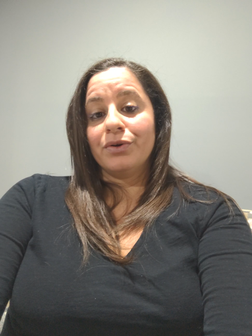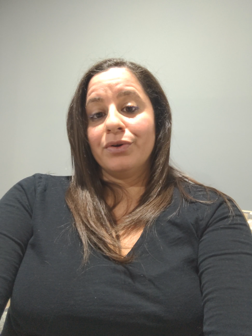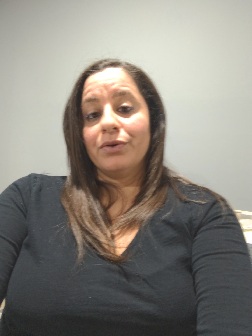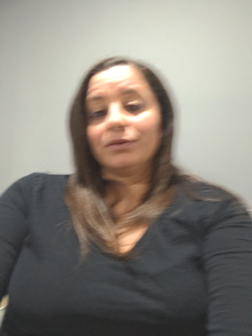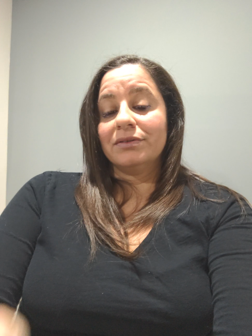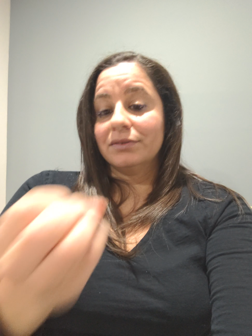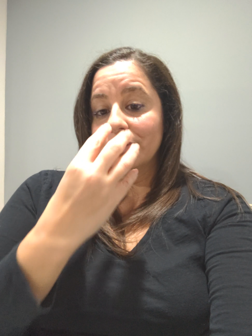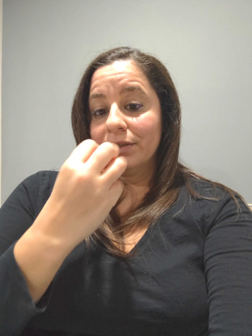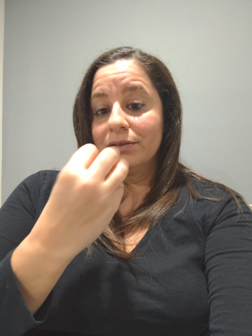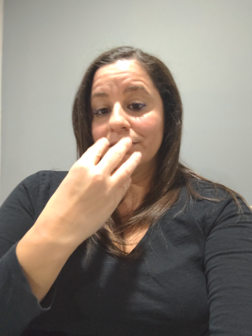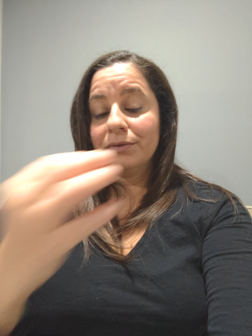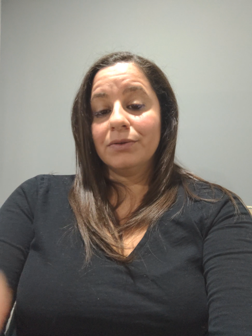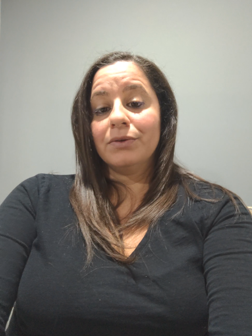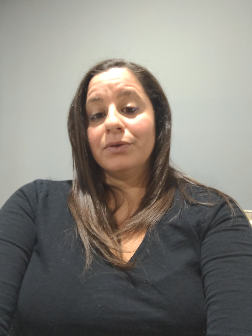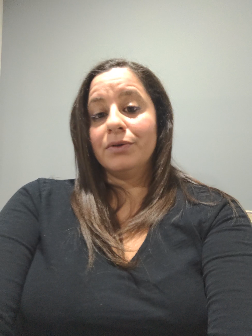snack